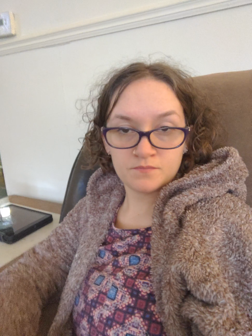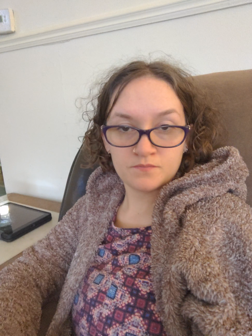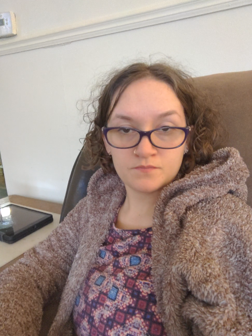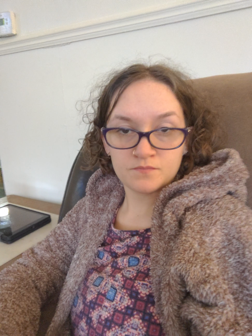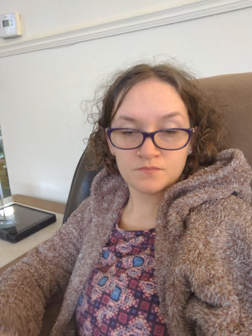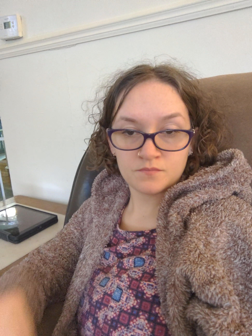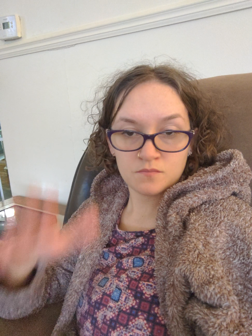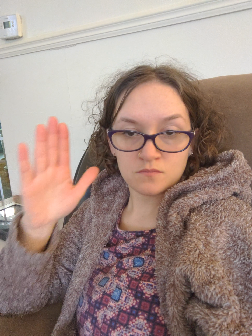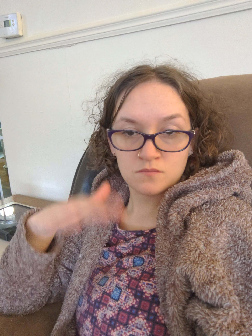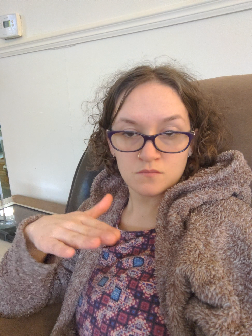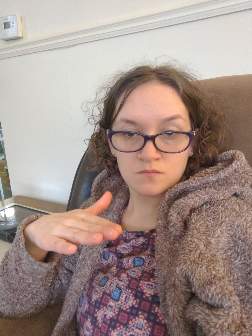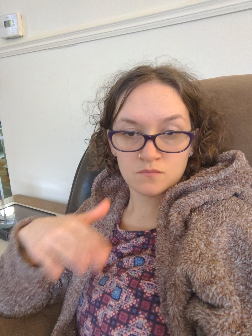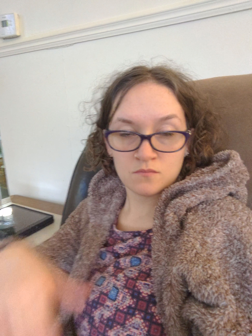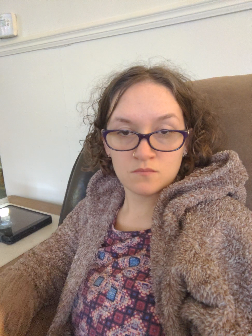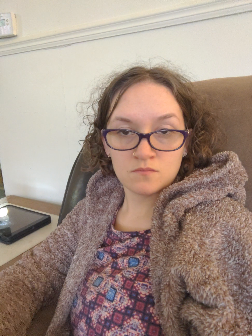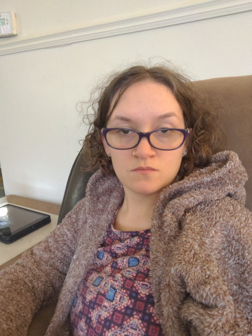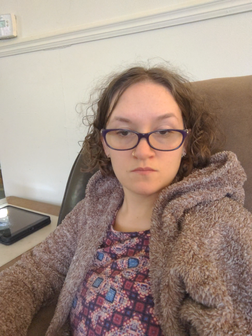on